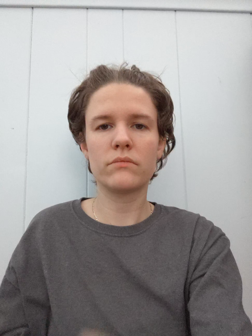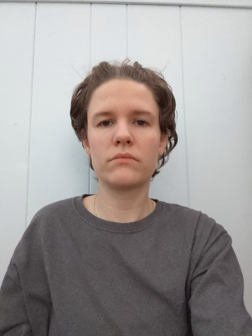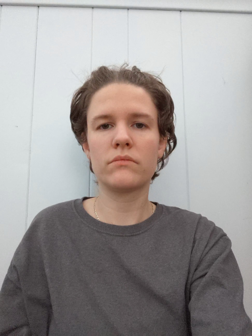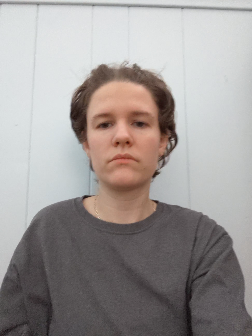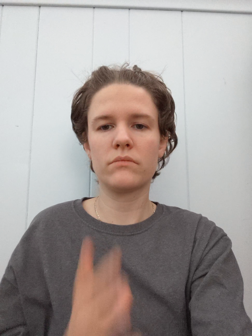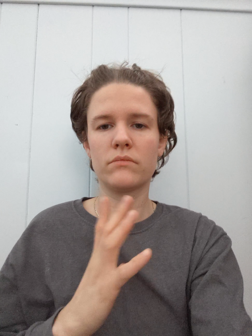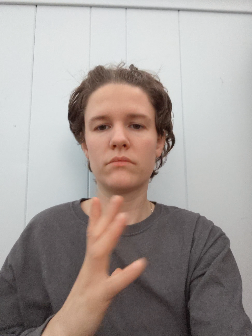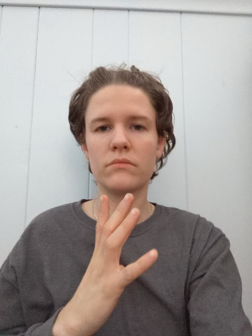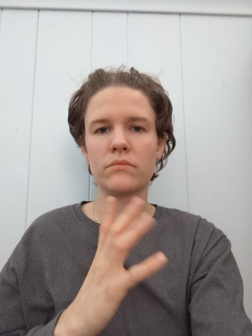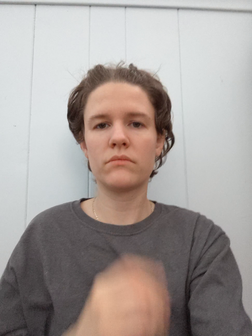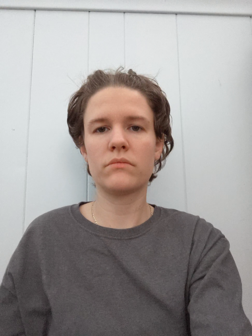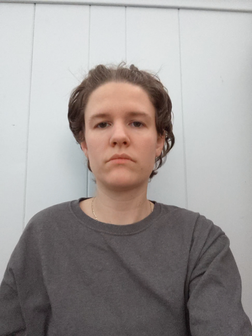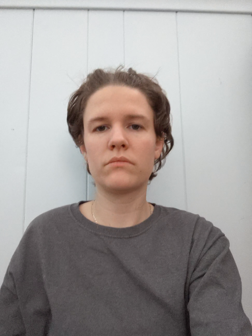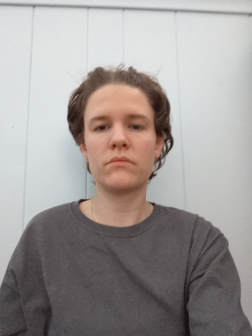fine